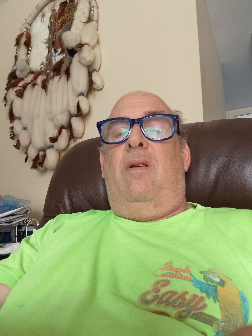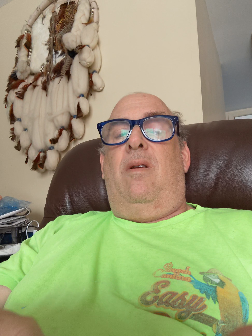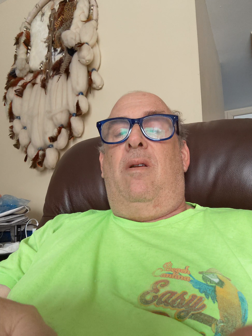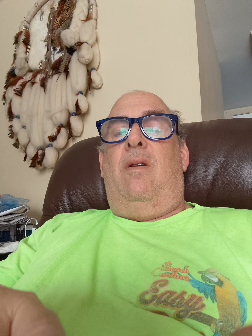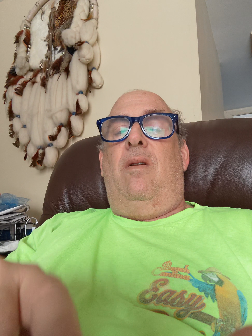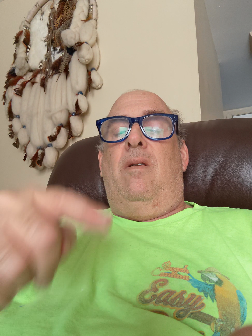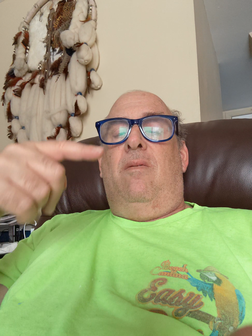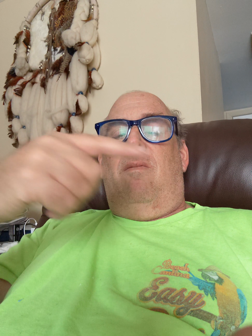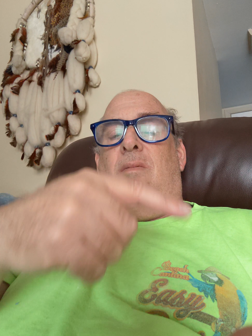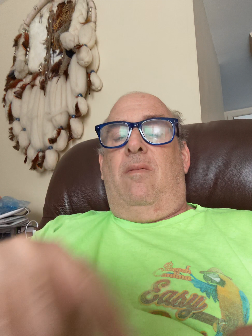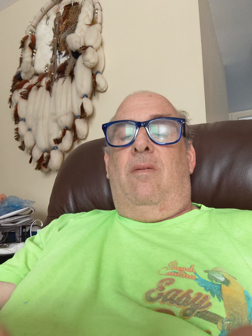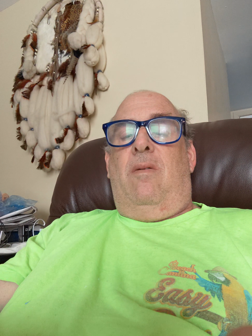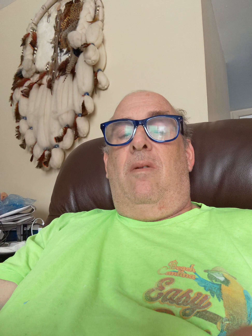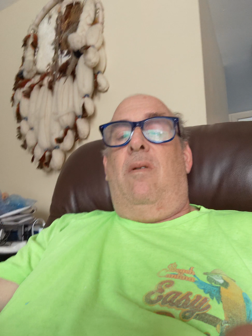he/she/it